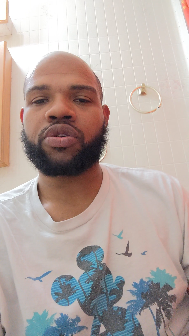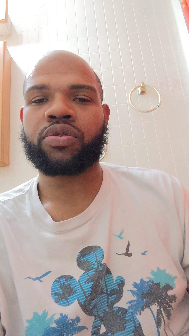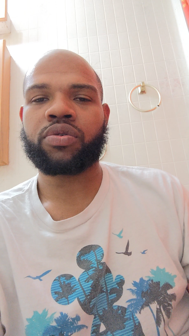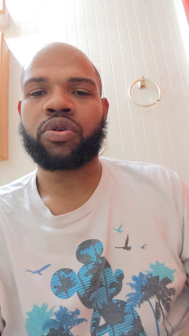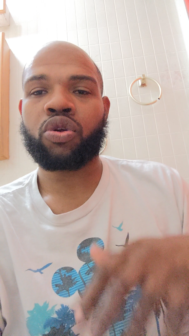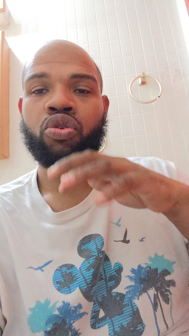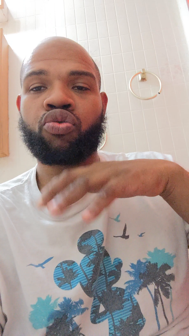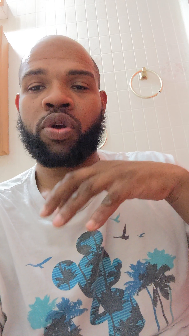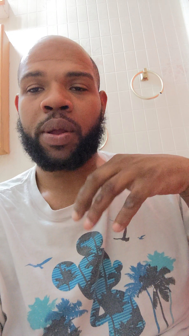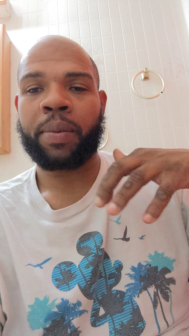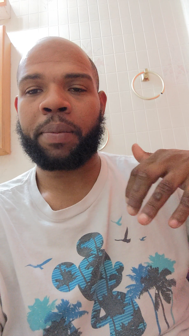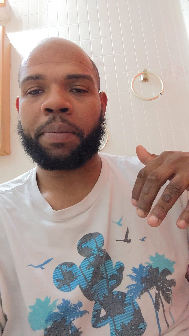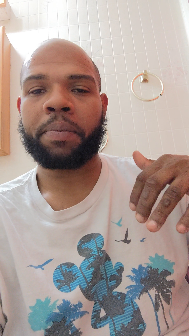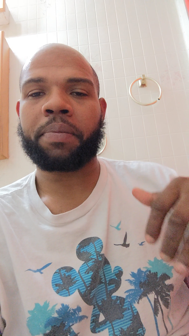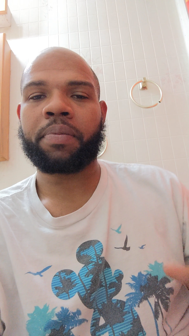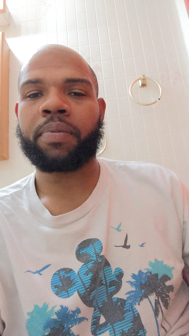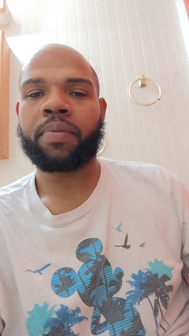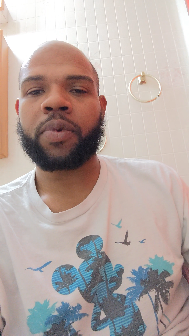grapes